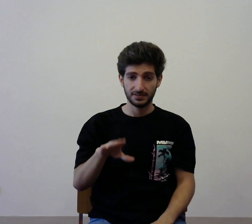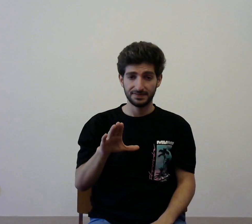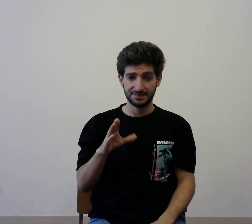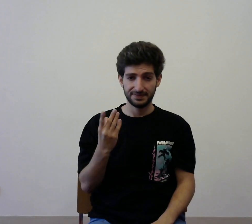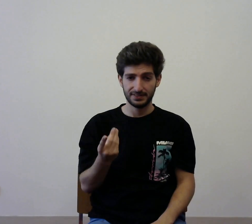və